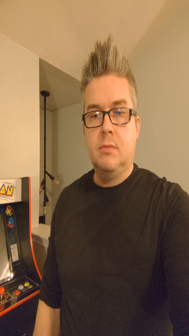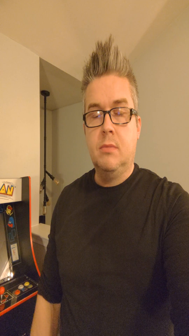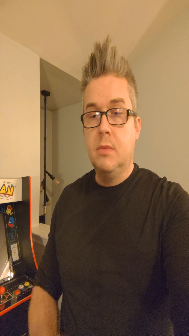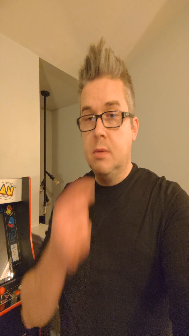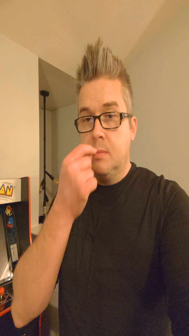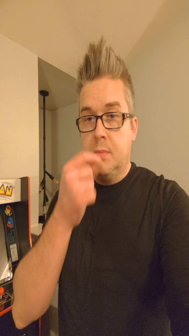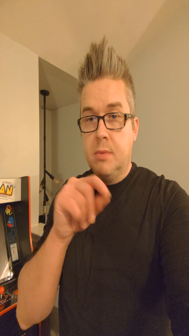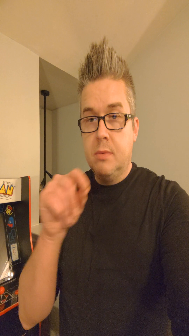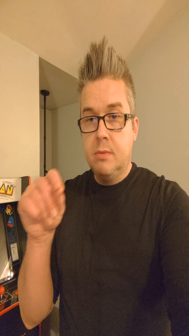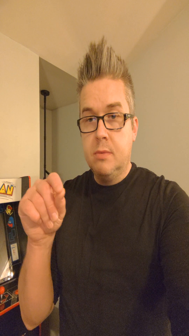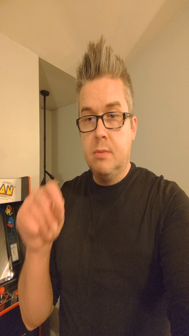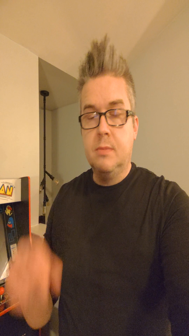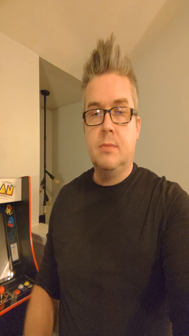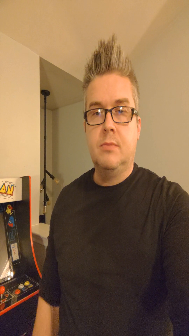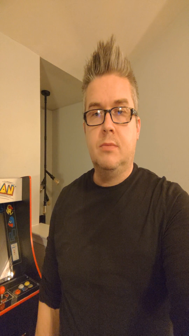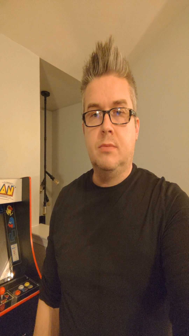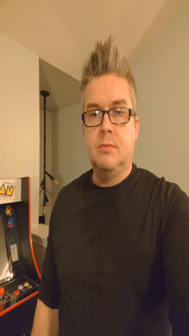pencil